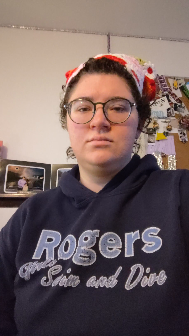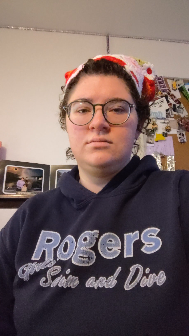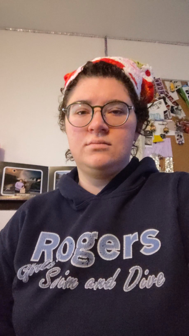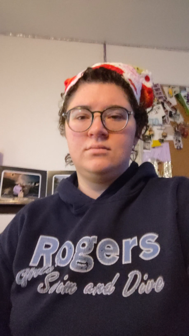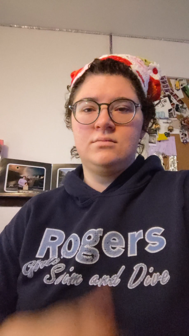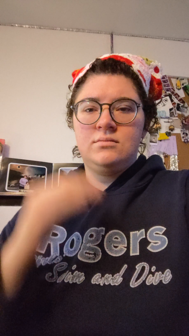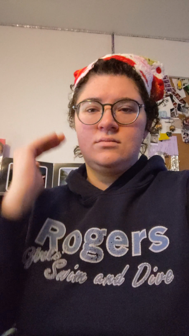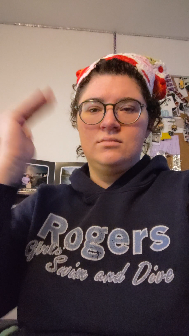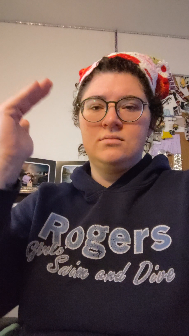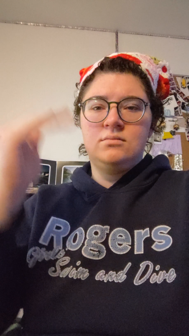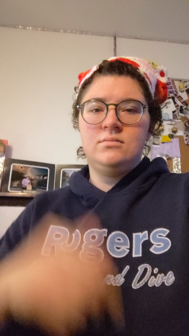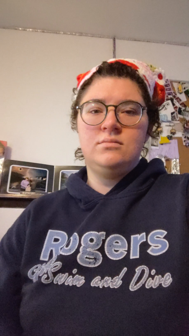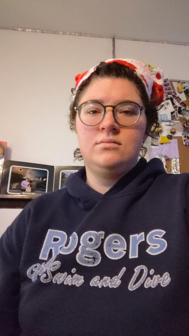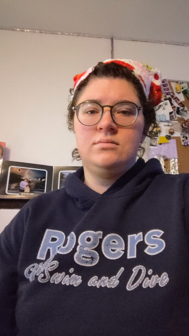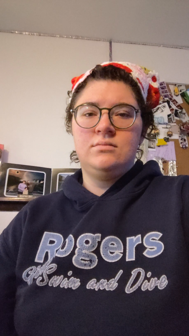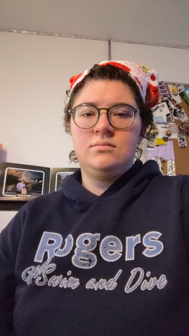big